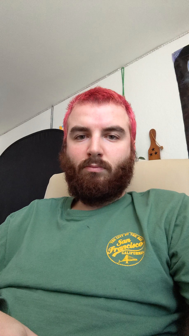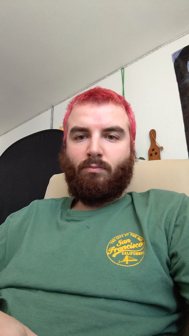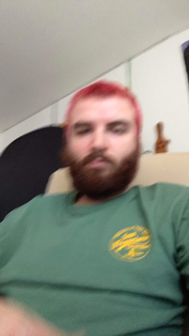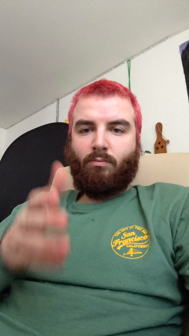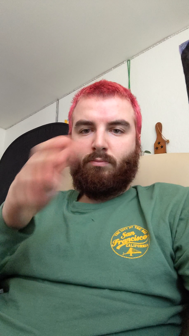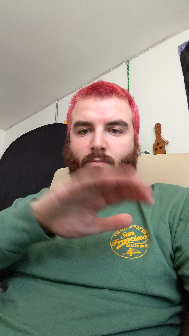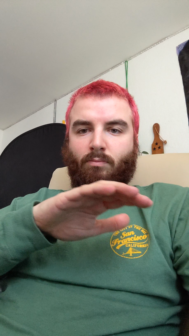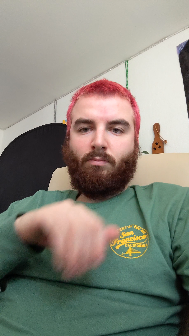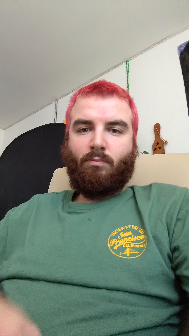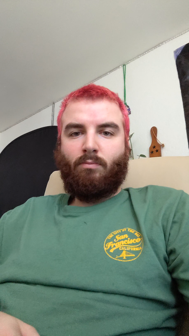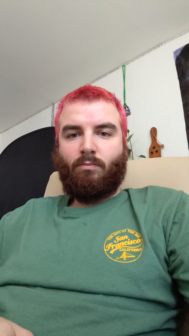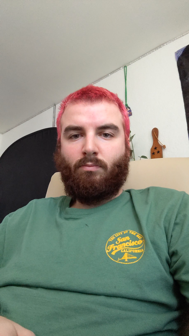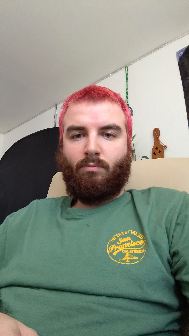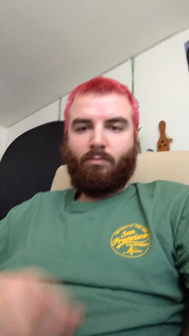cover